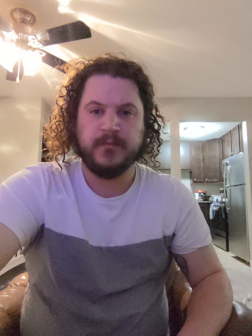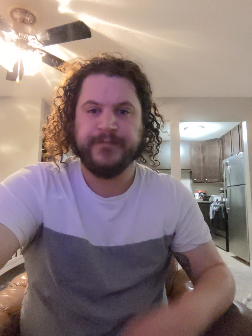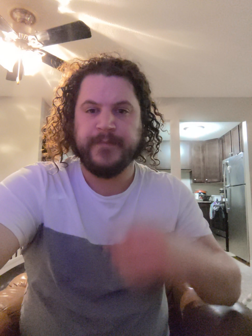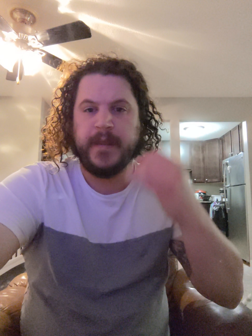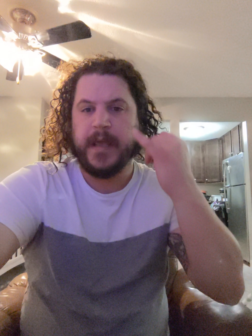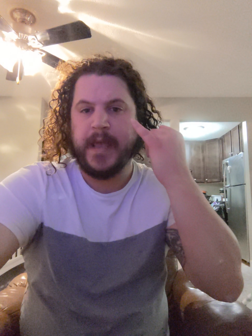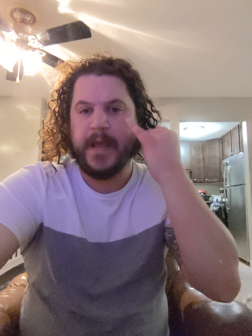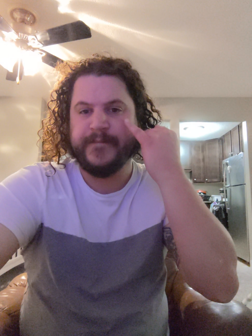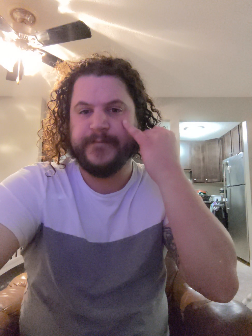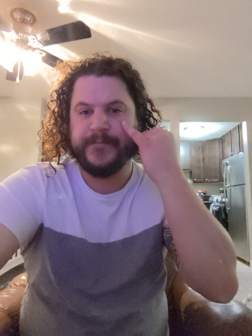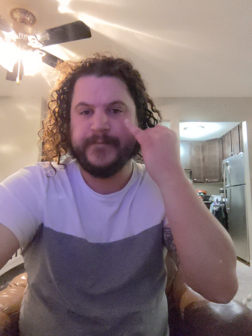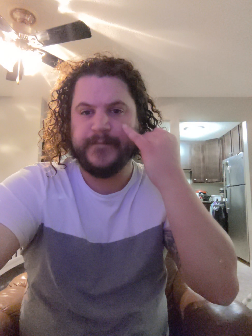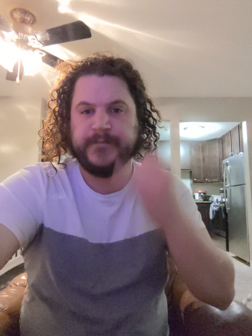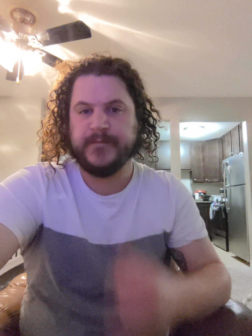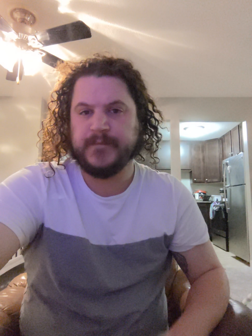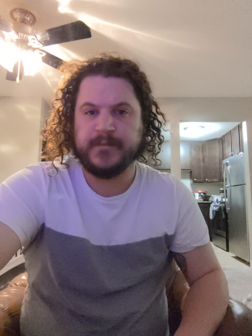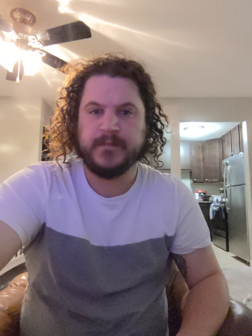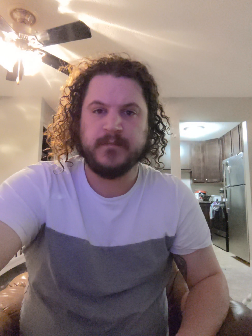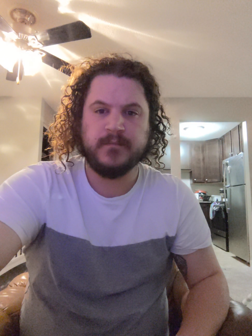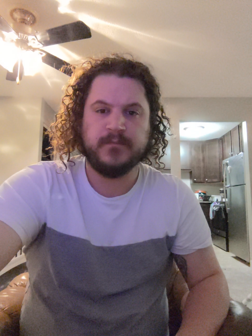if